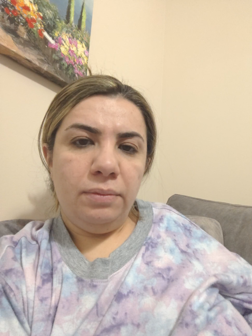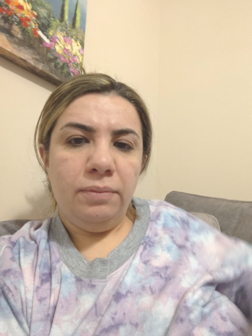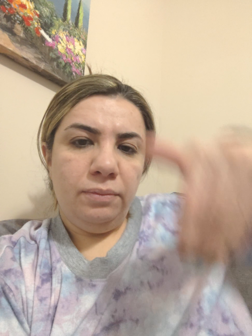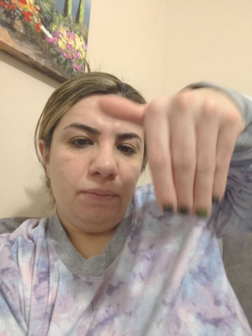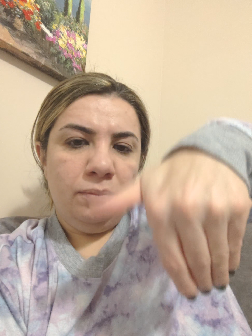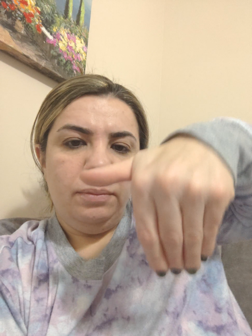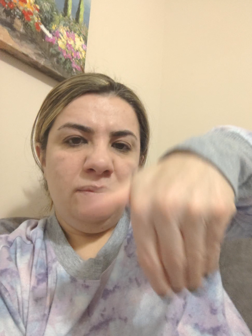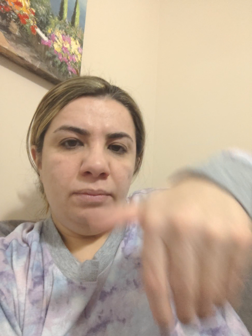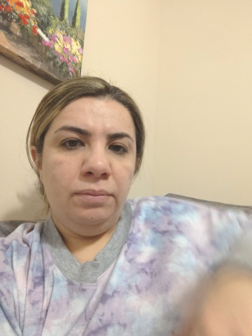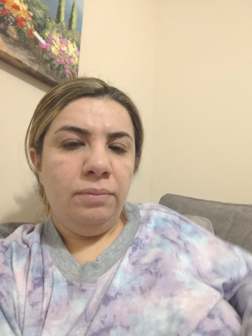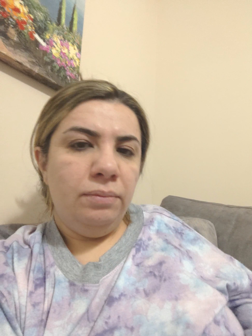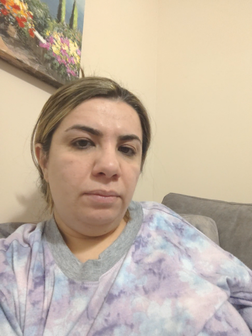night